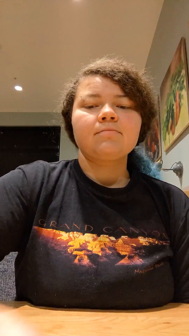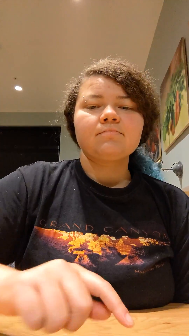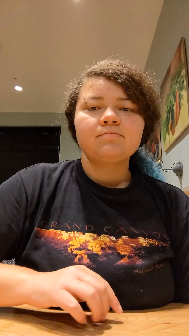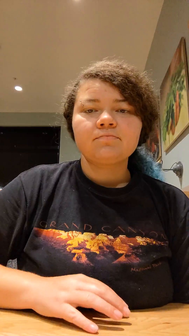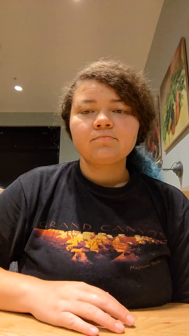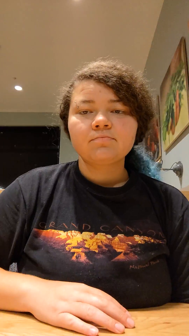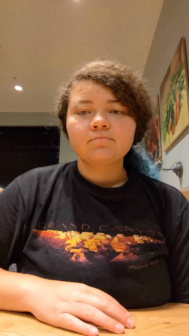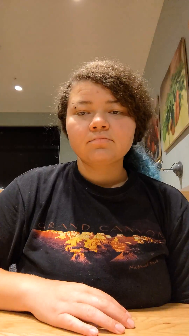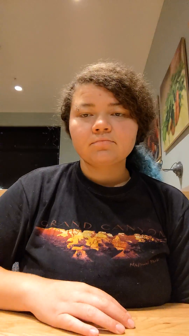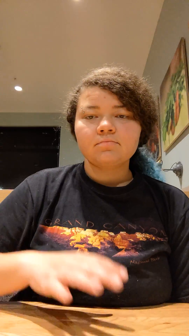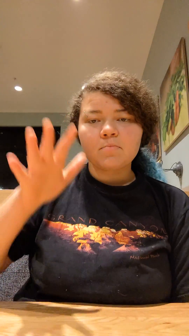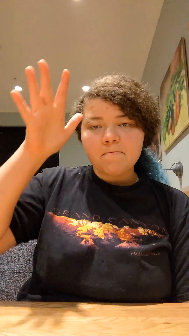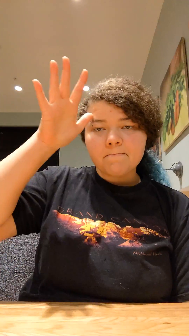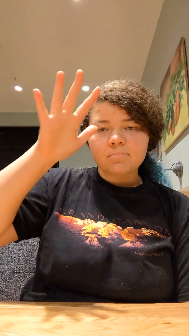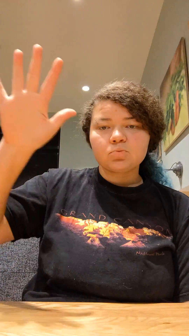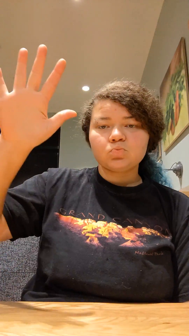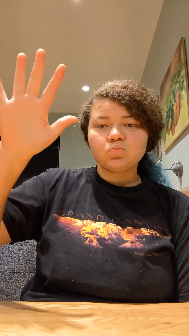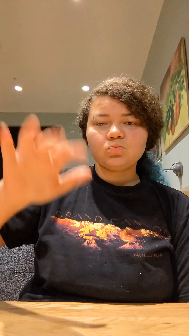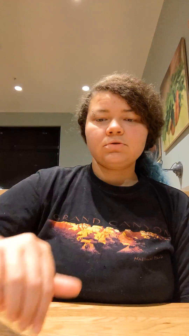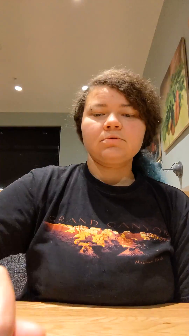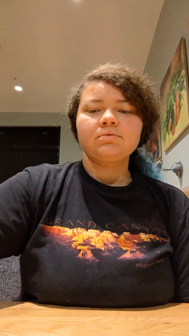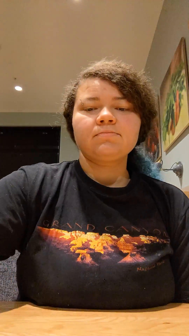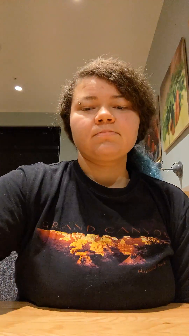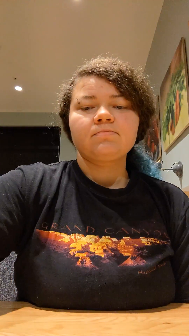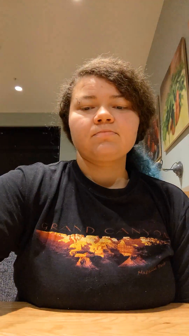moose